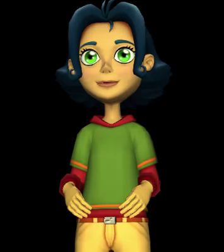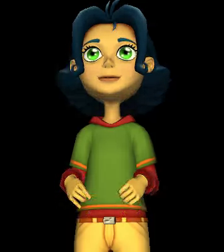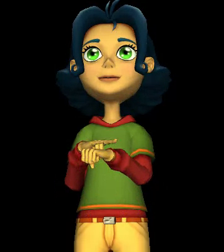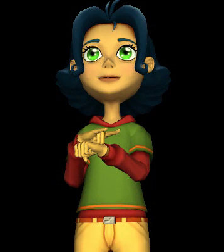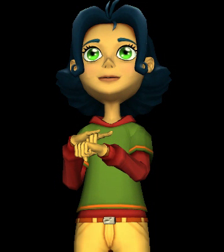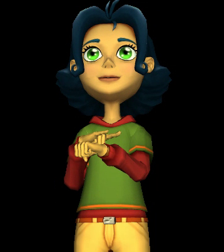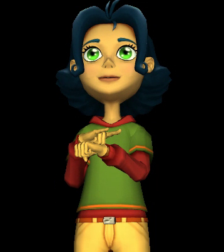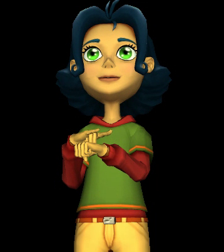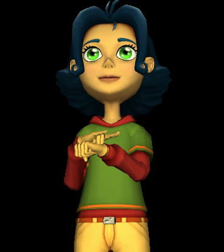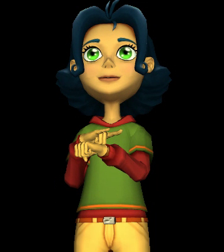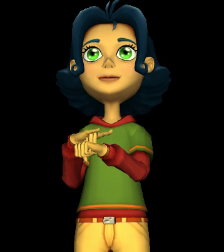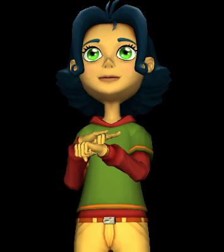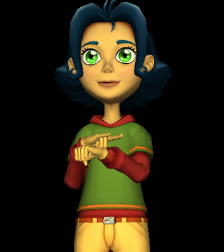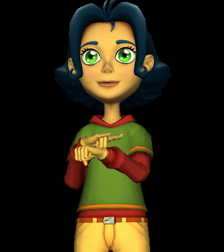ساعة